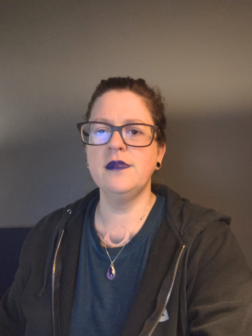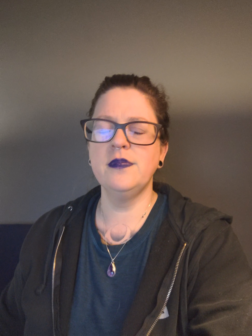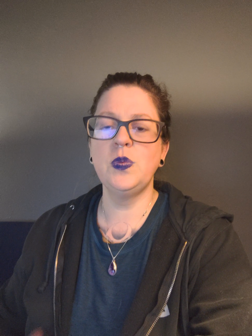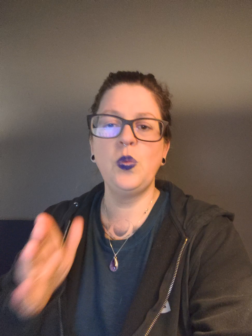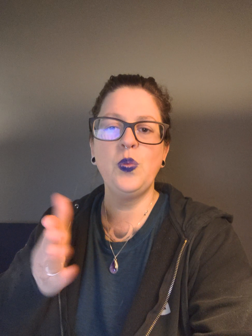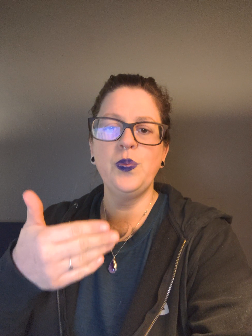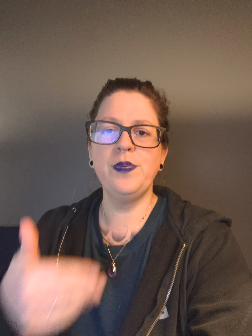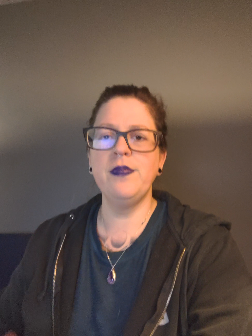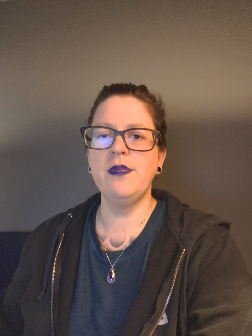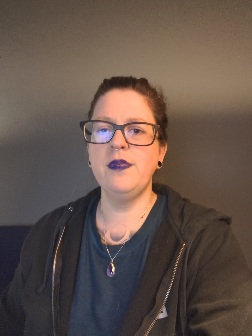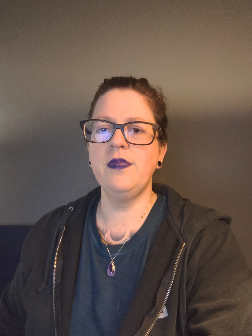room